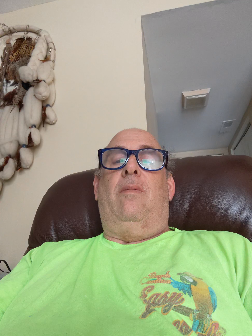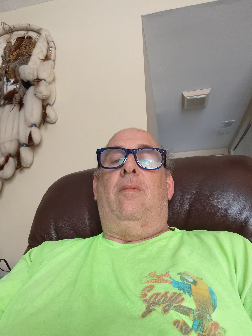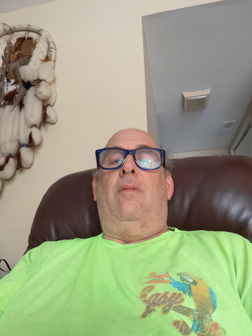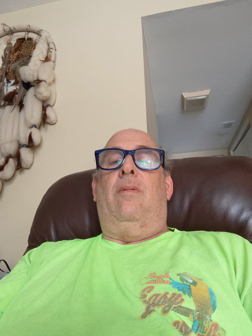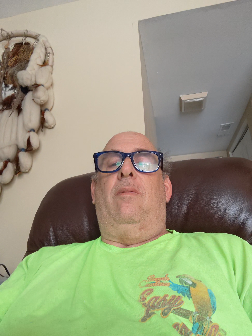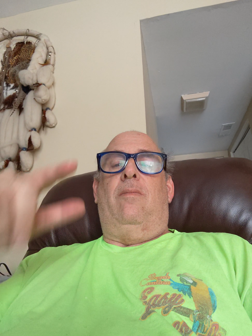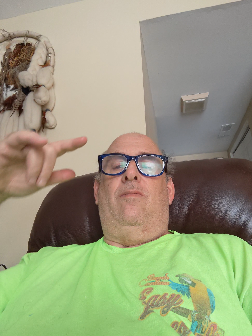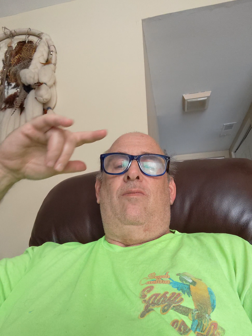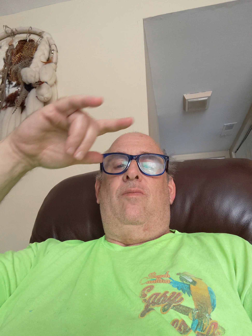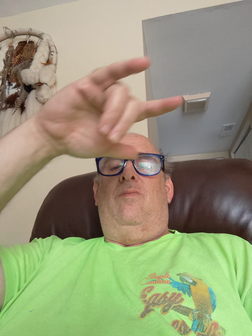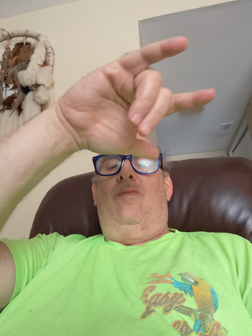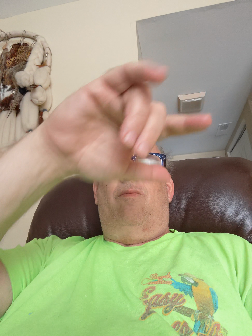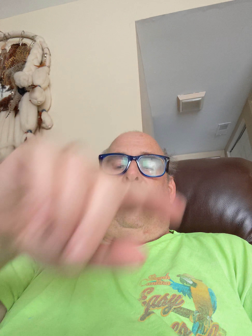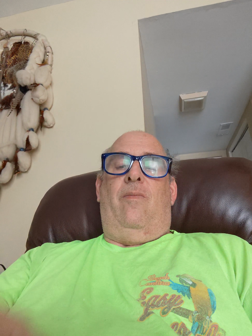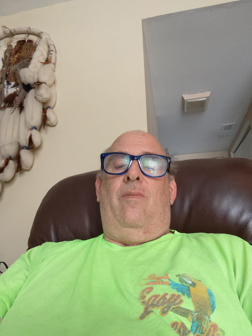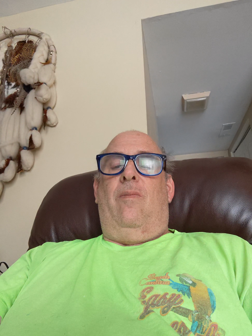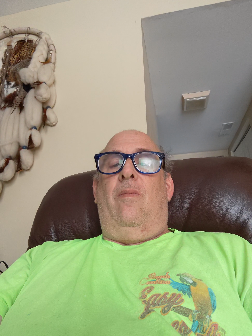airplane